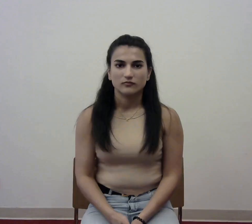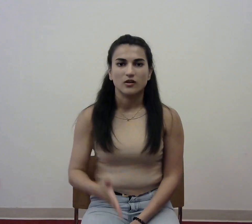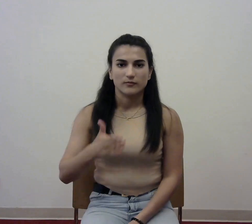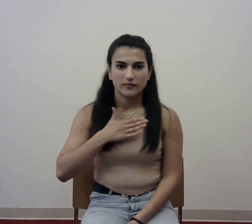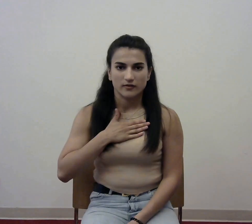mən